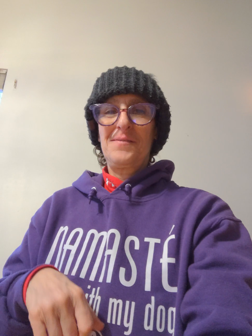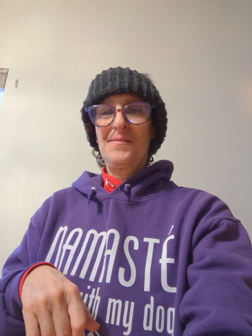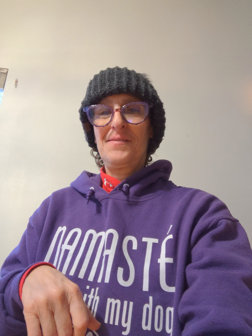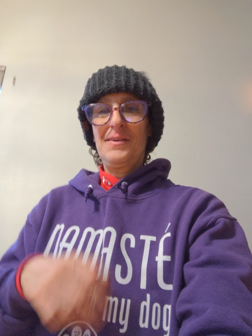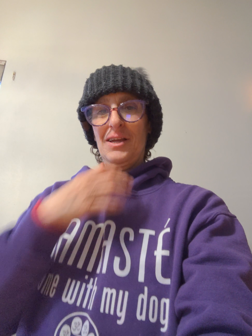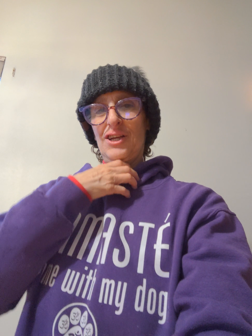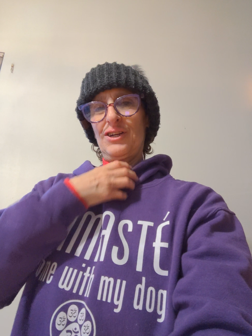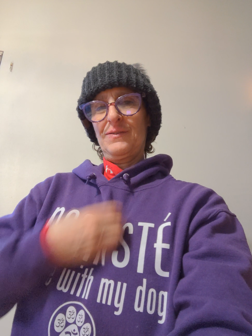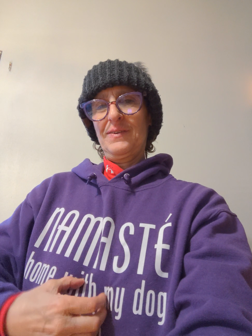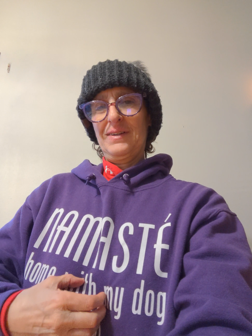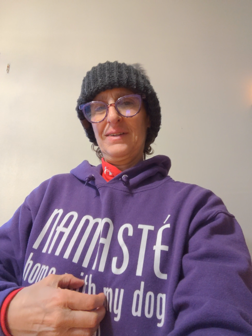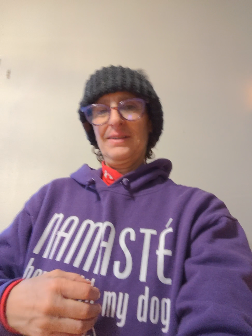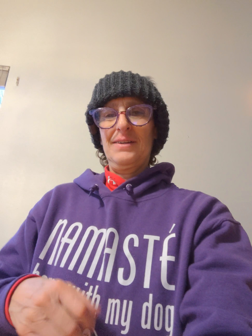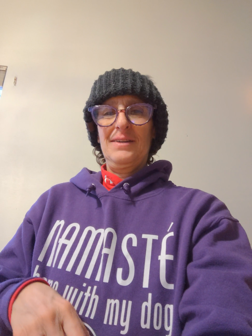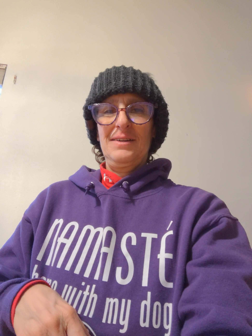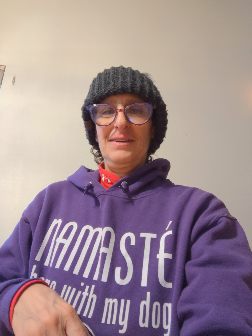hungry